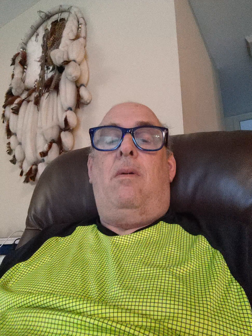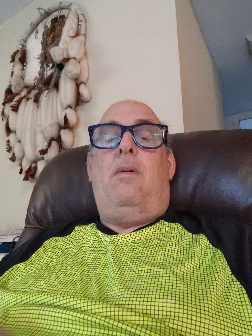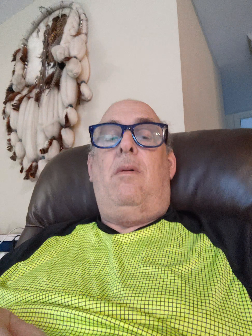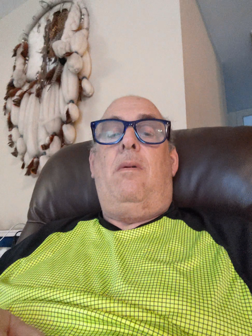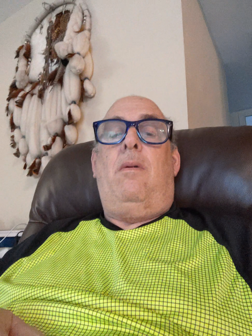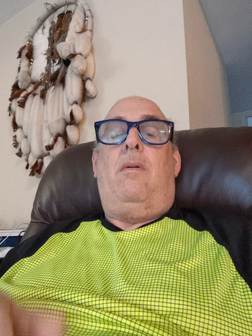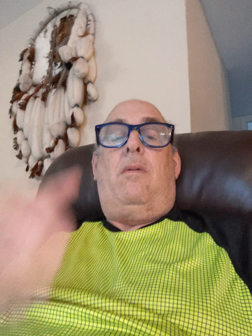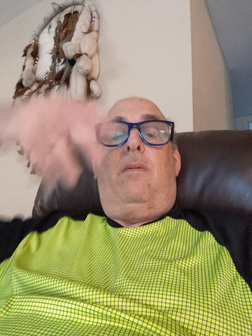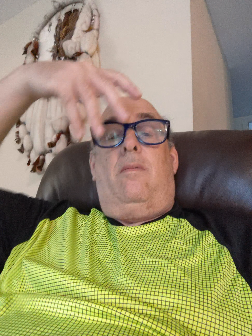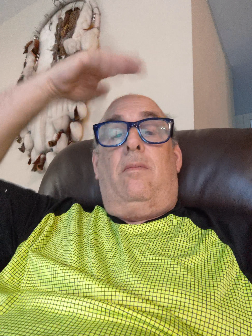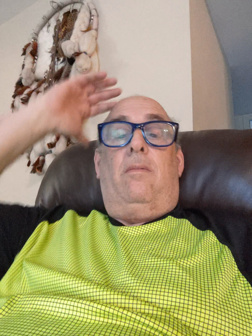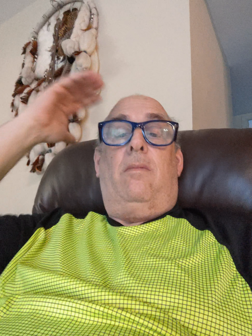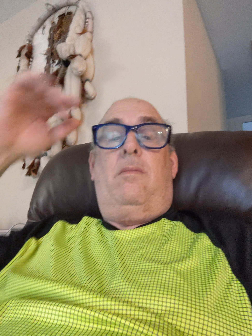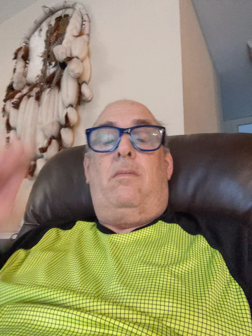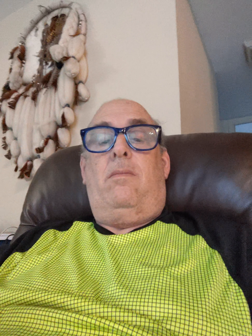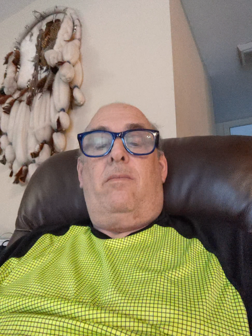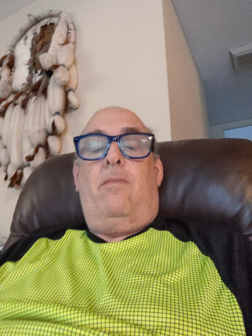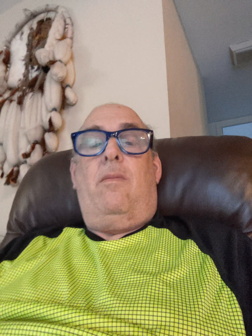lion